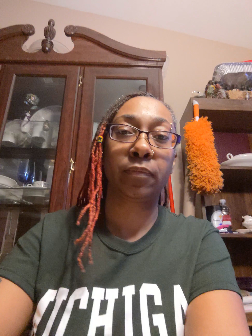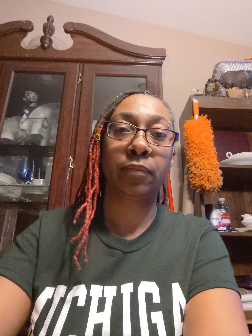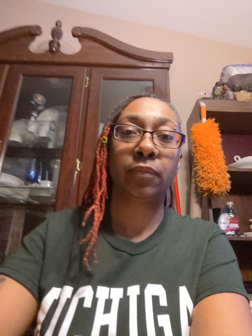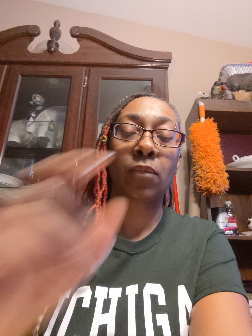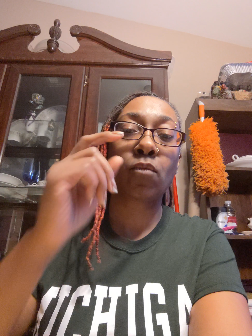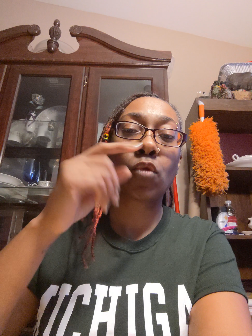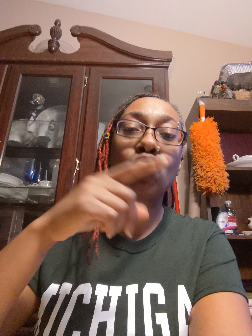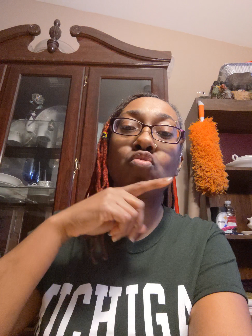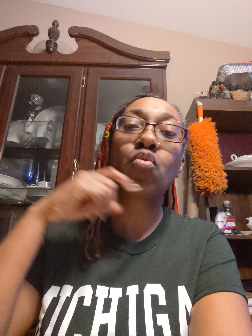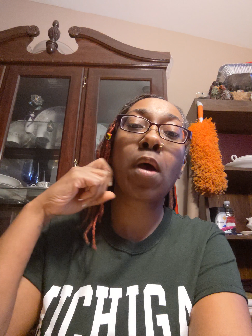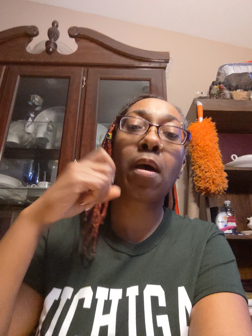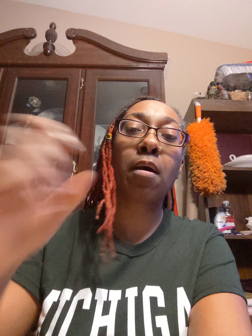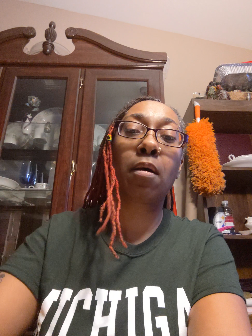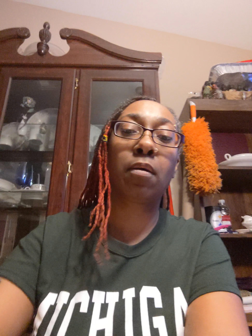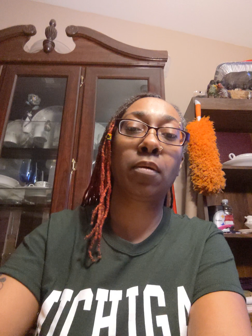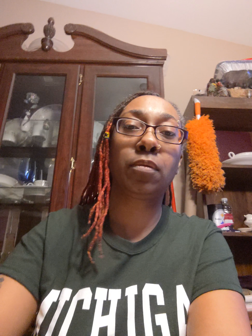dry